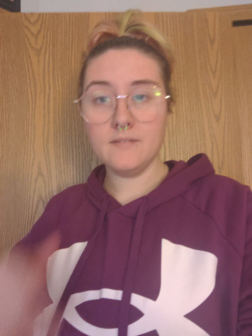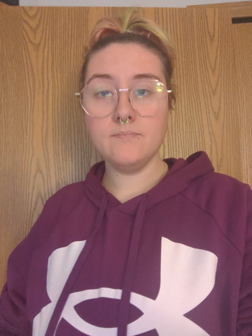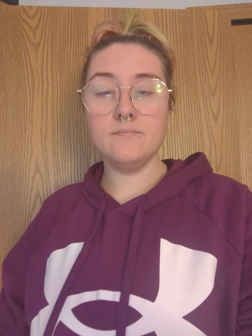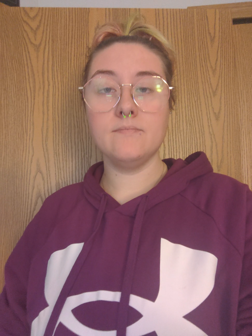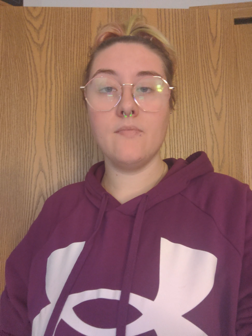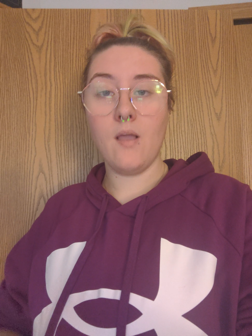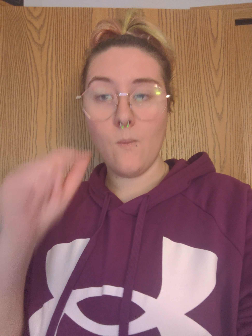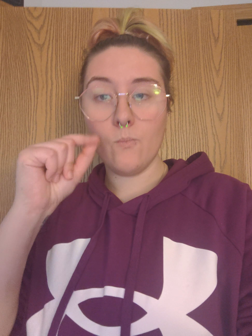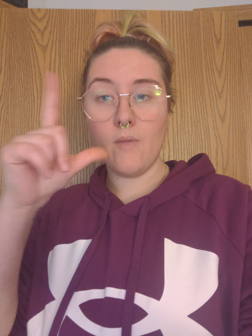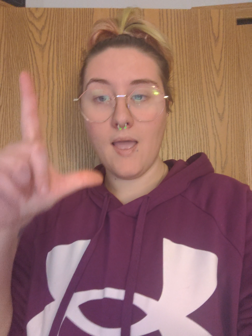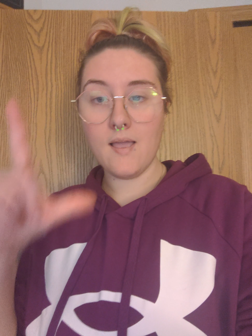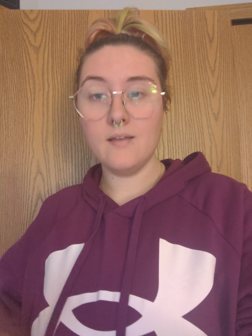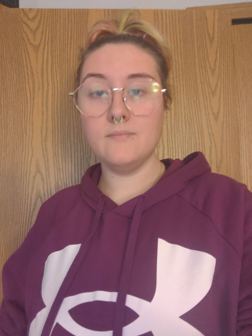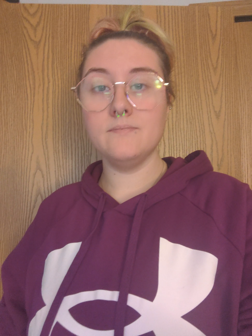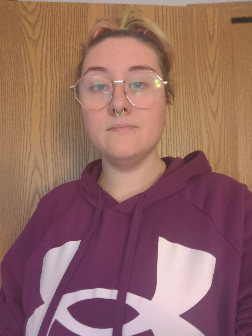awake